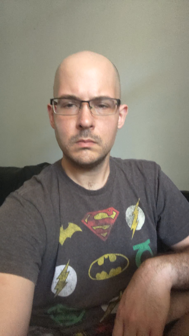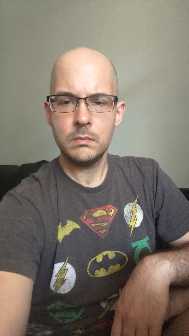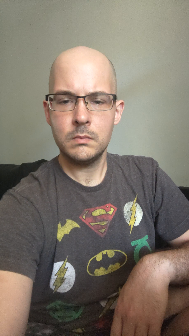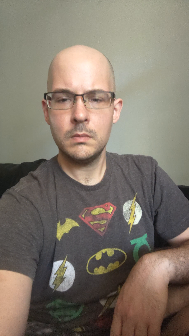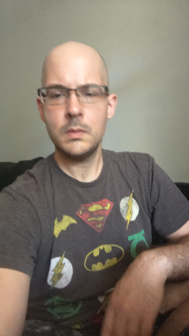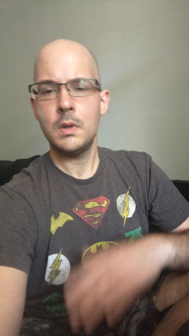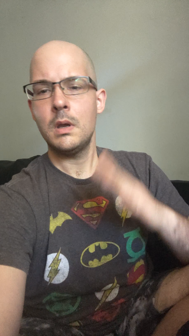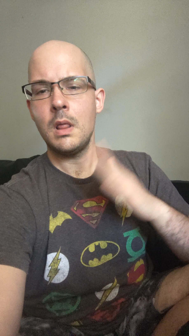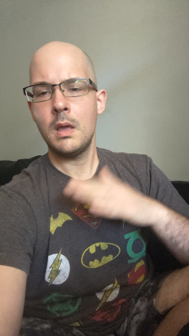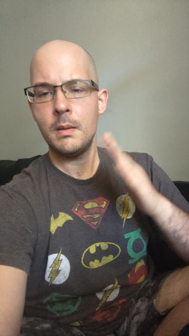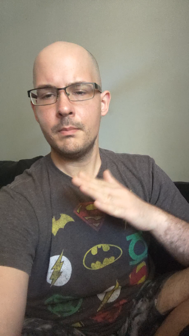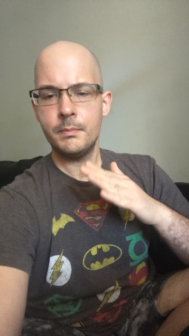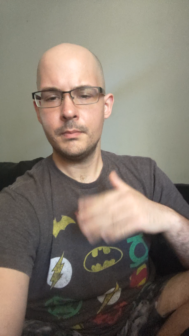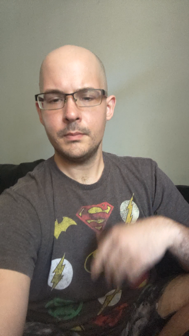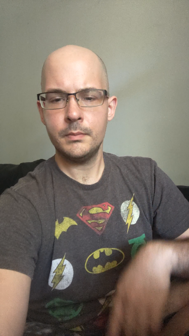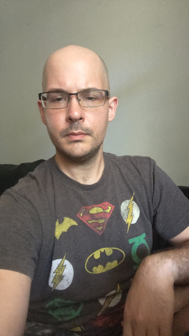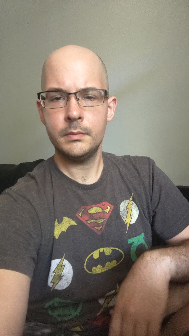clap